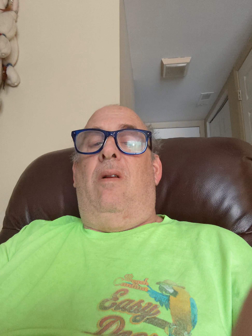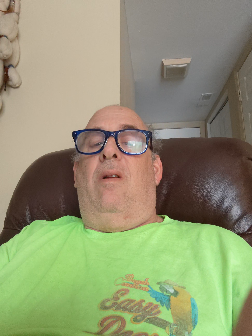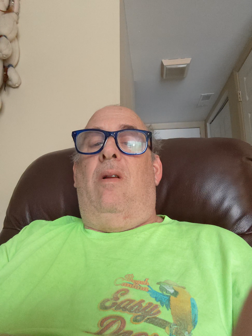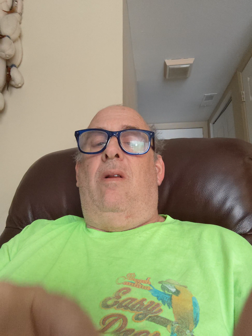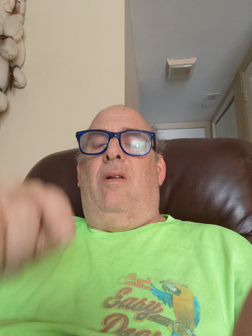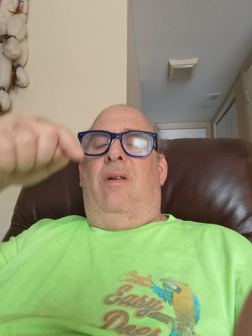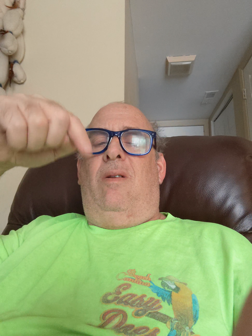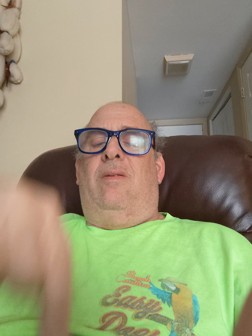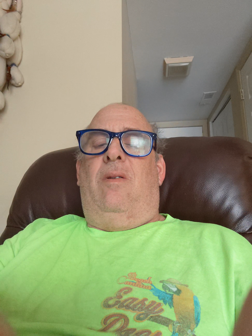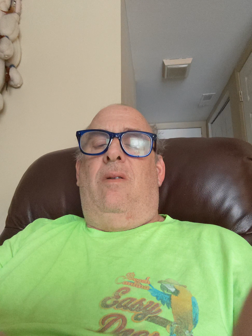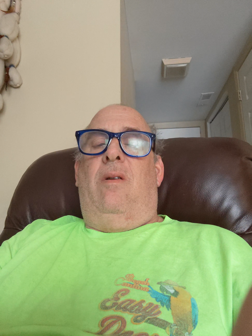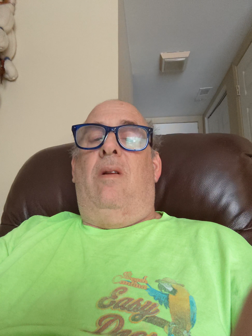down